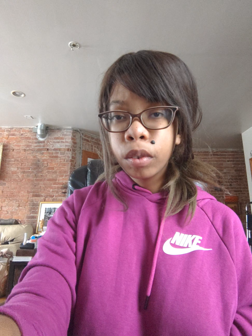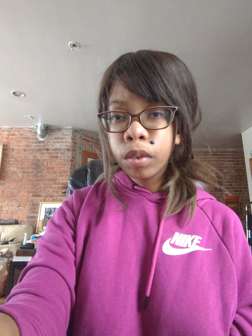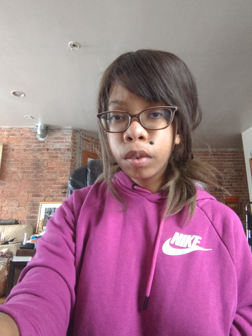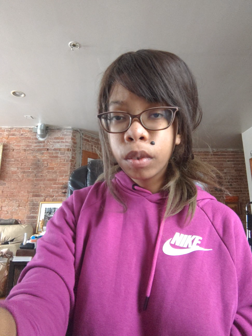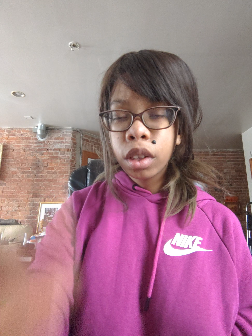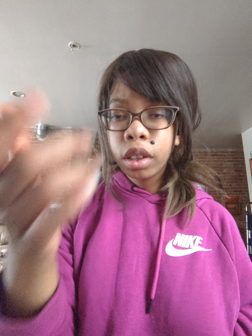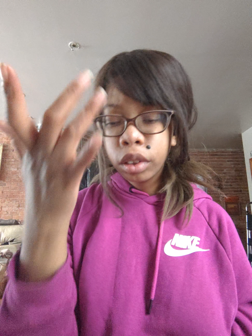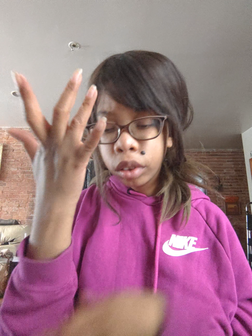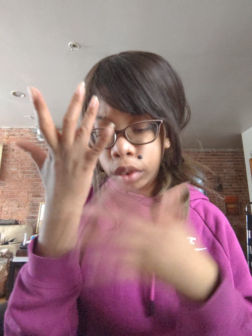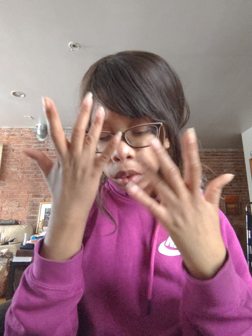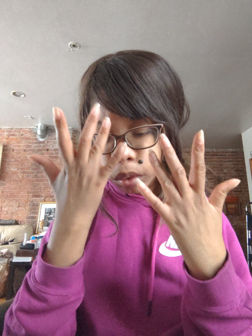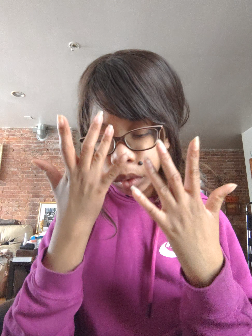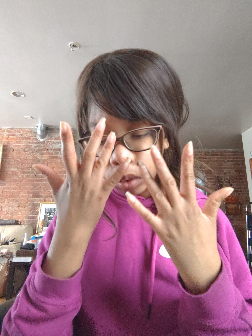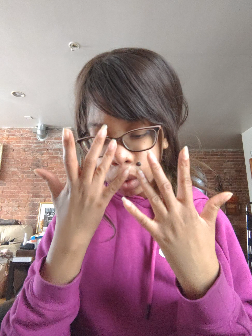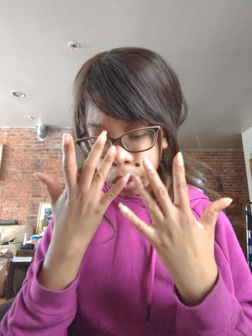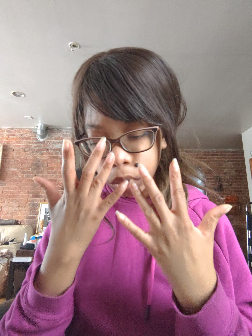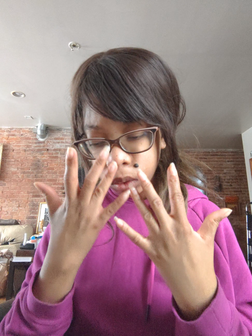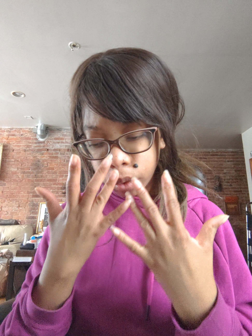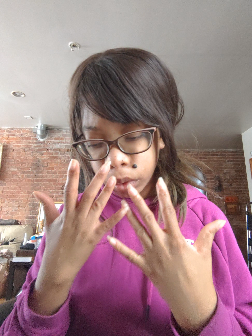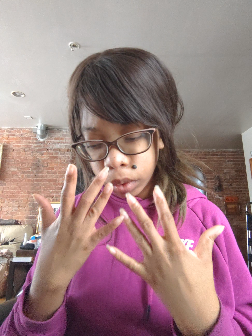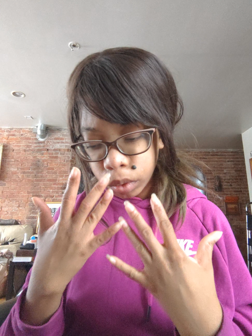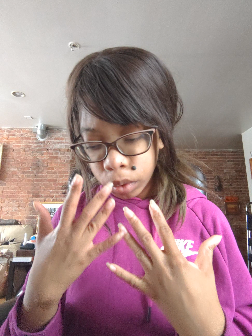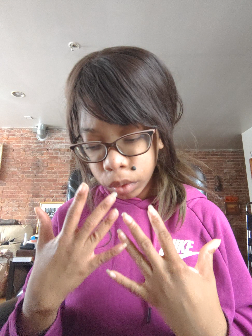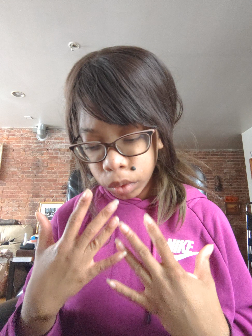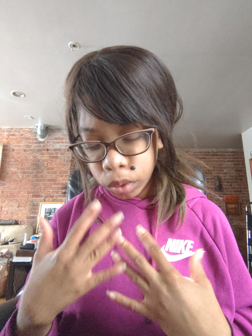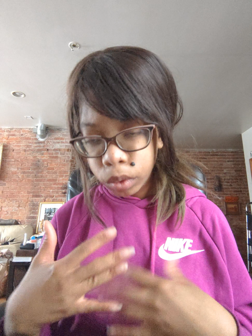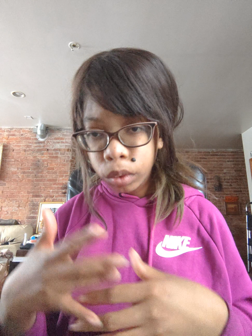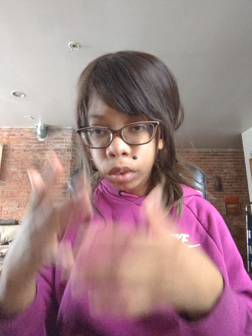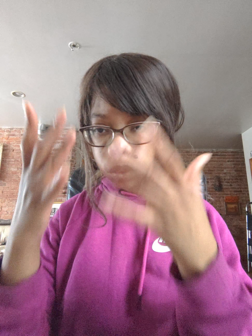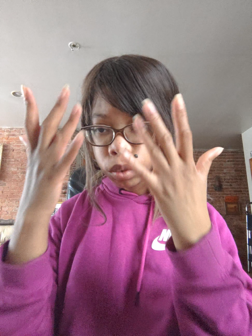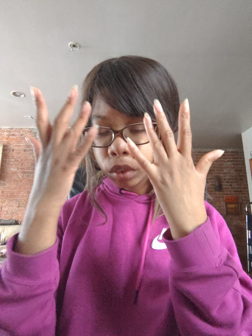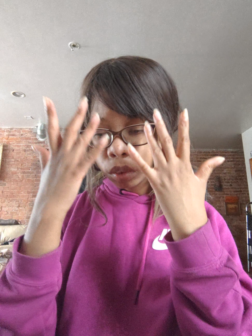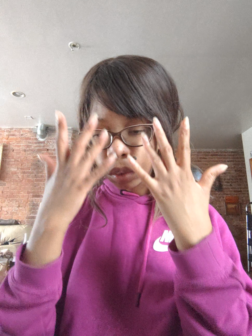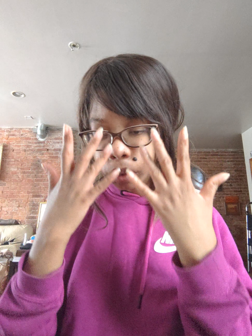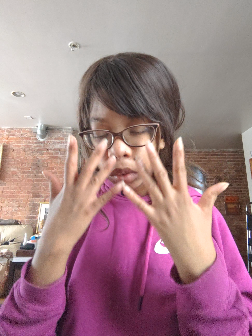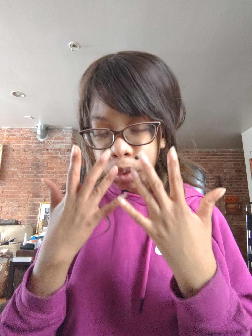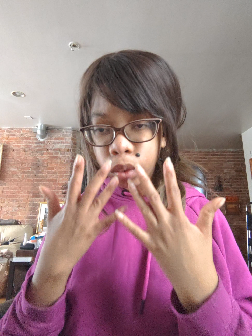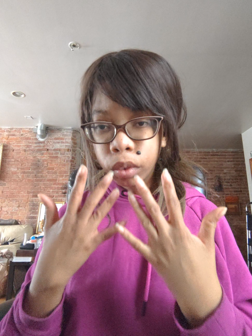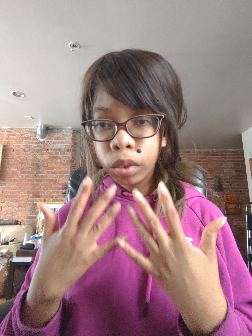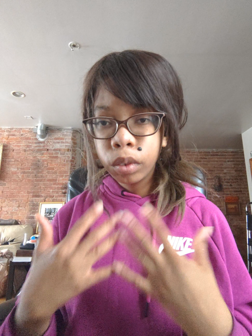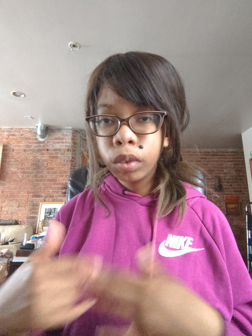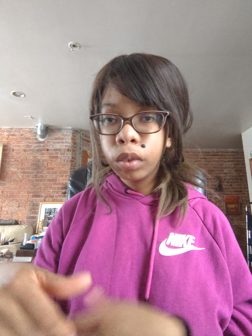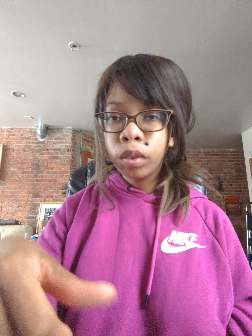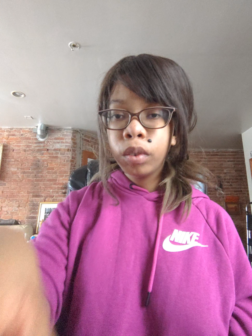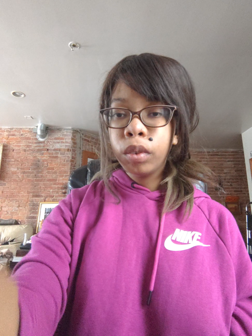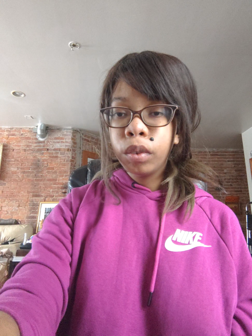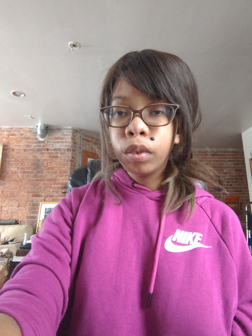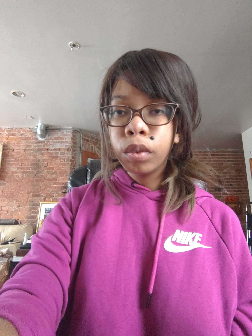sad